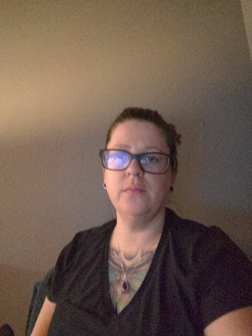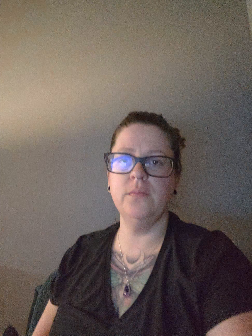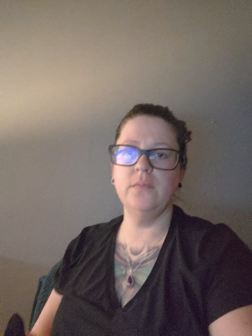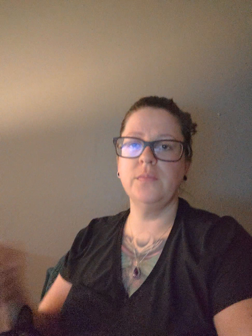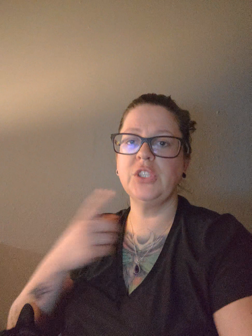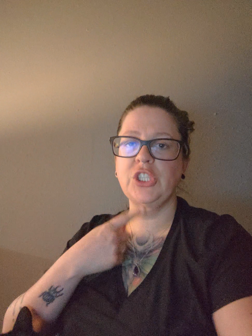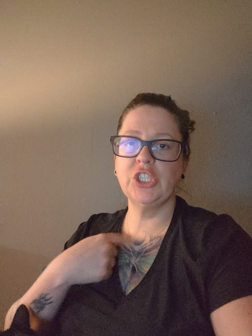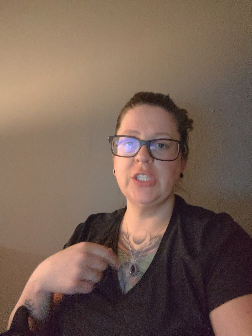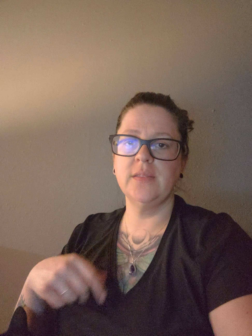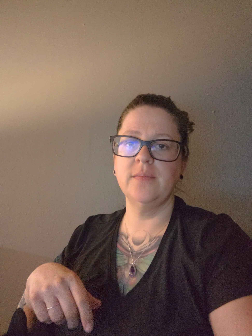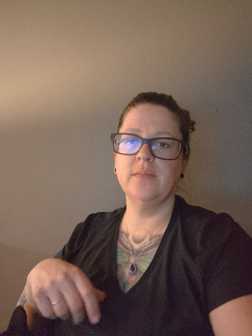thirsty